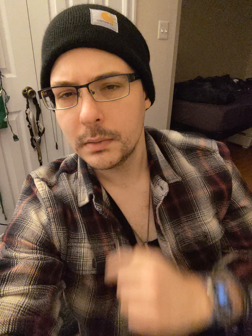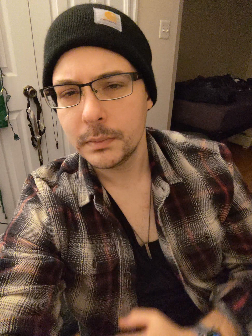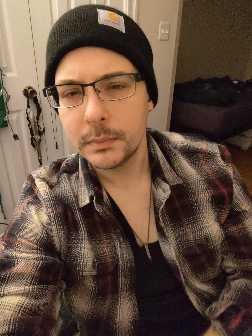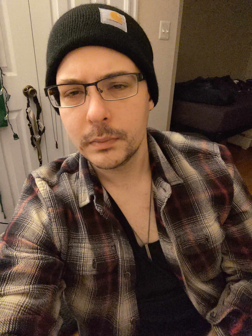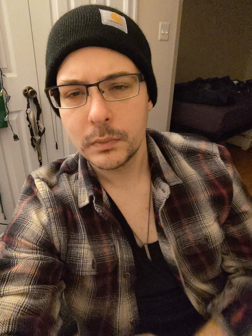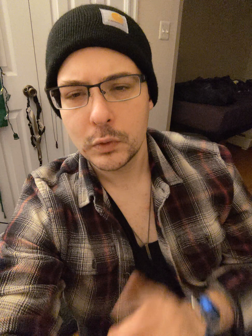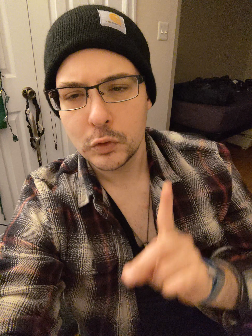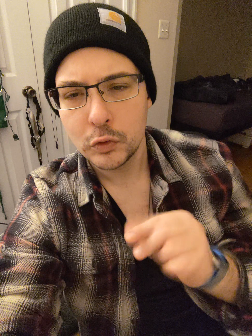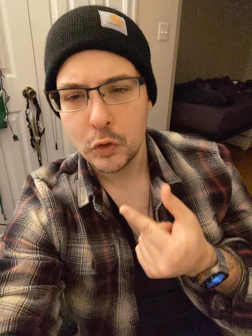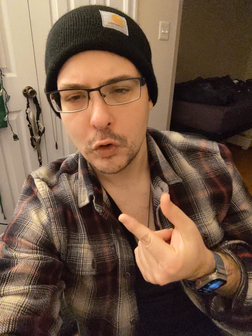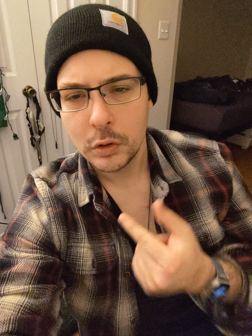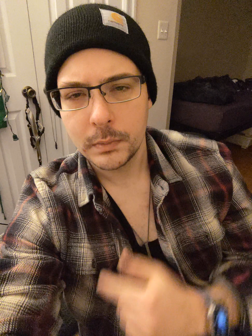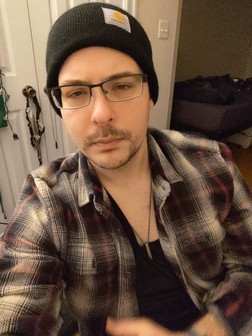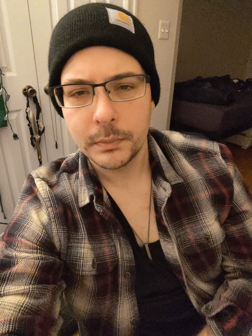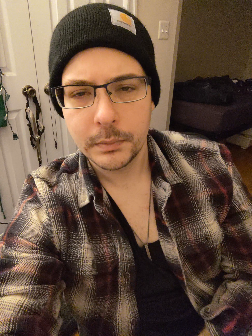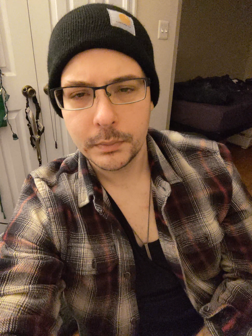dog